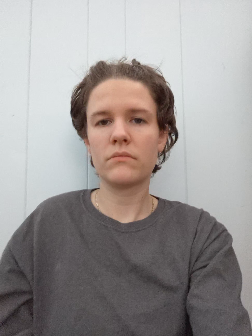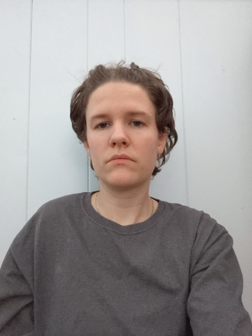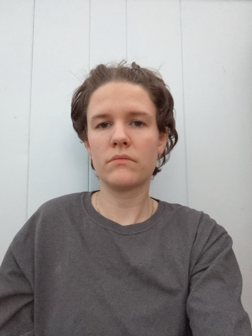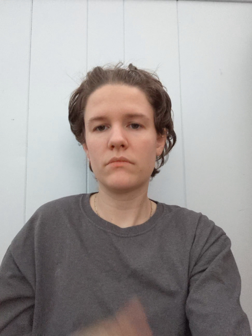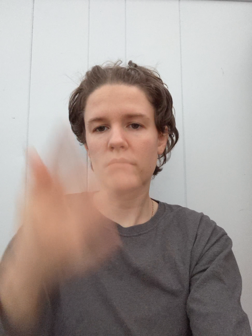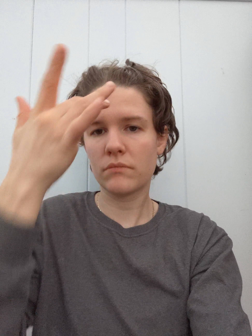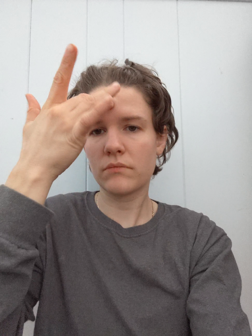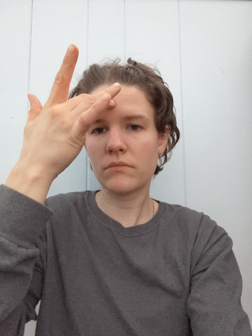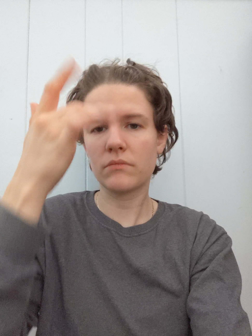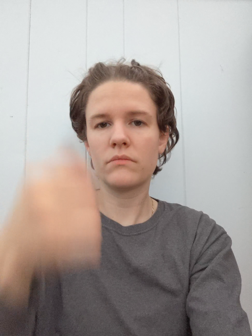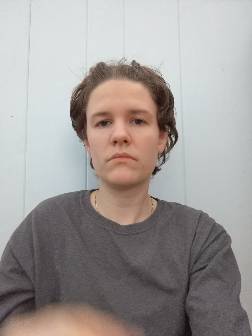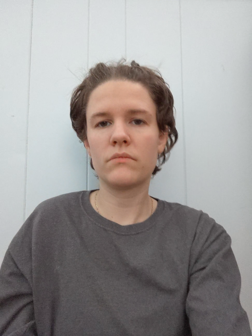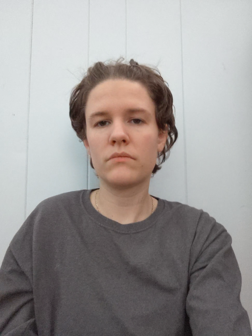sick